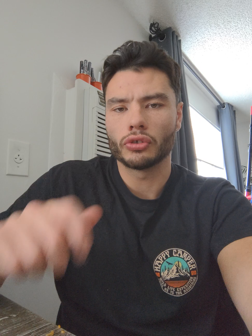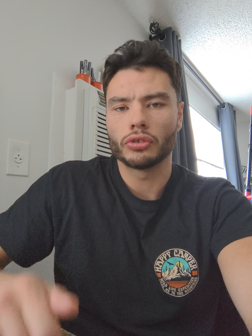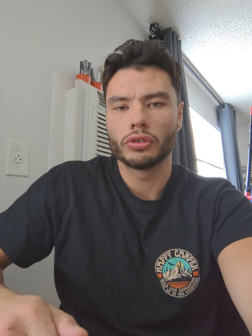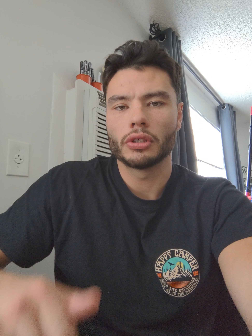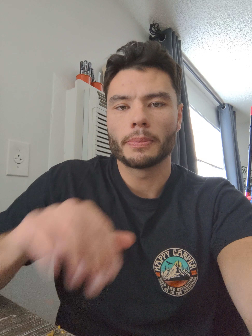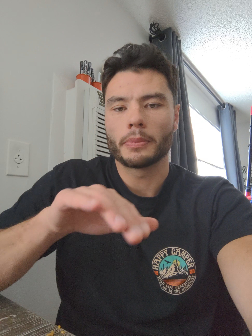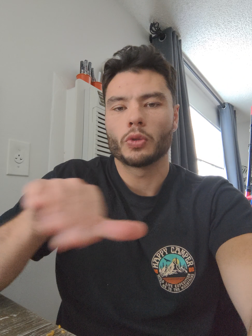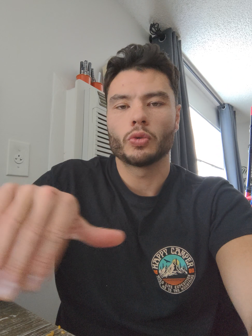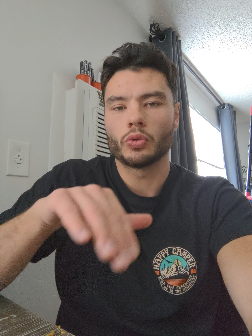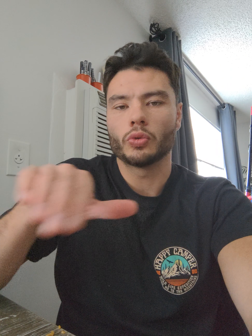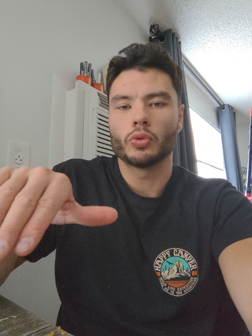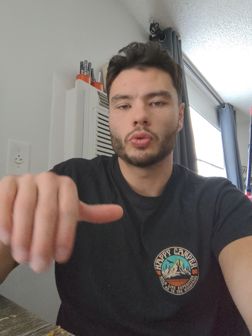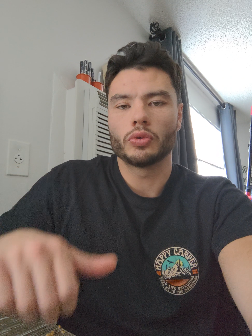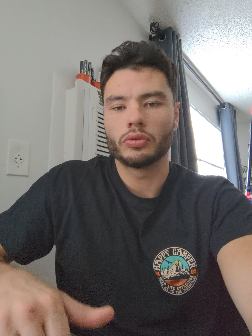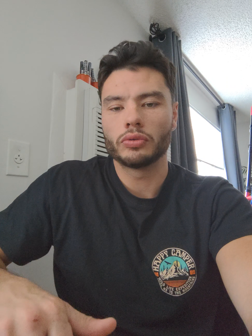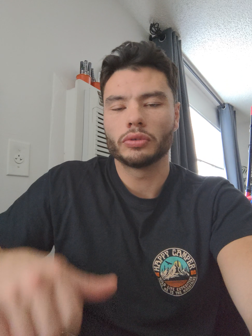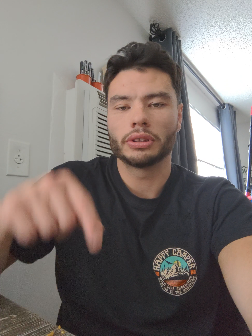pool